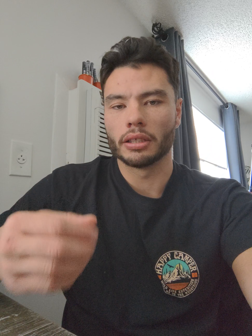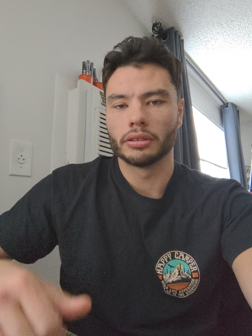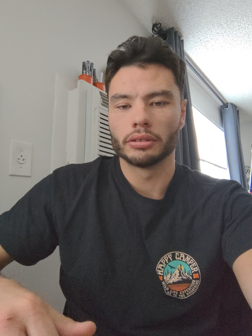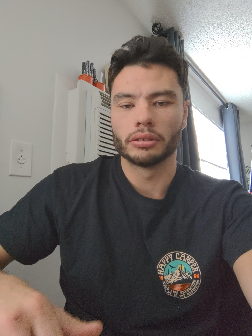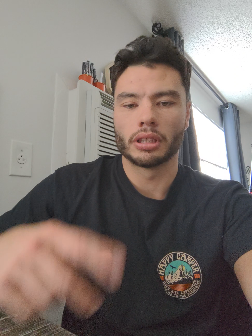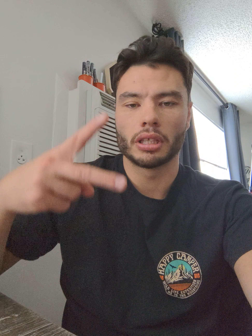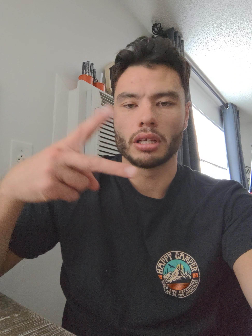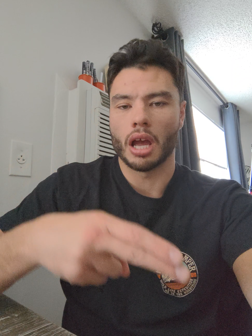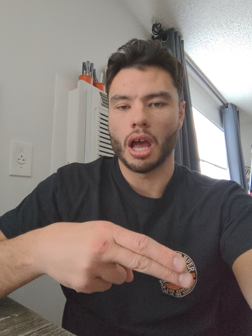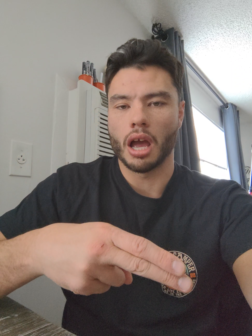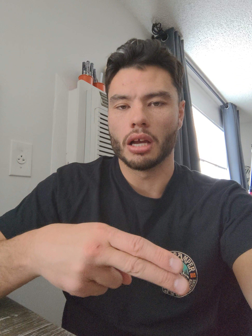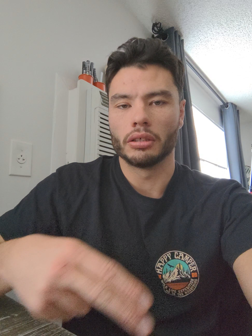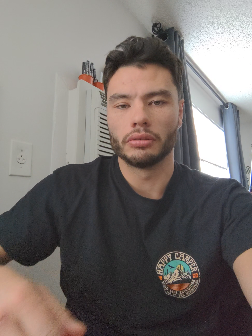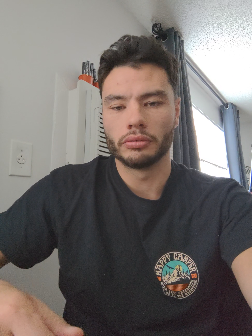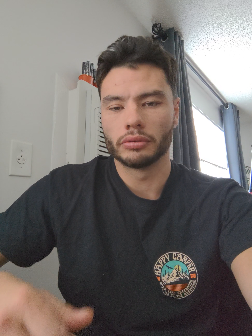cut